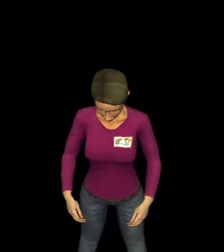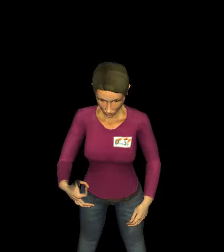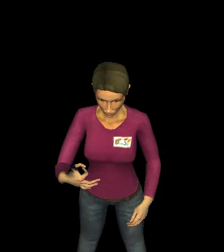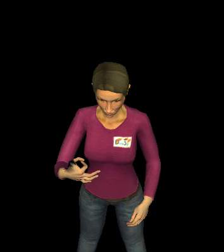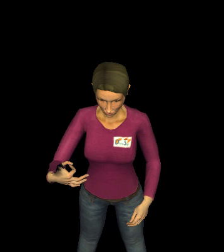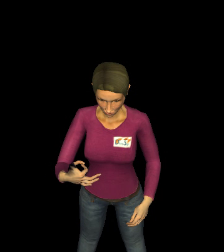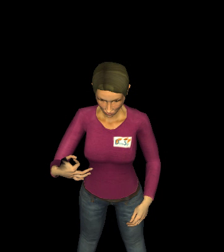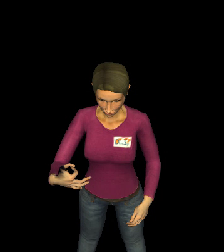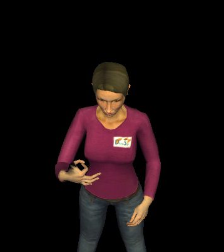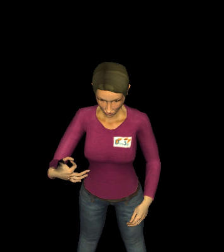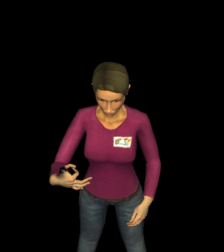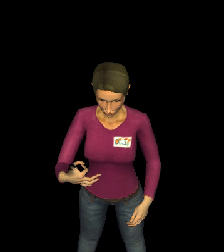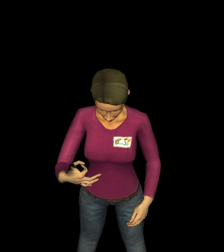تلقائي